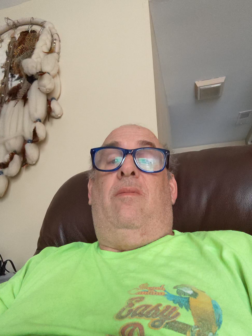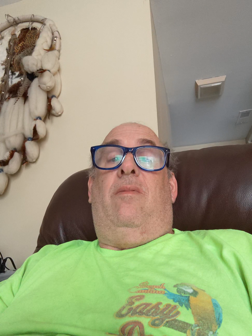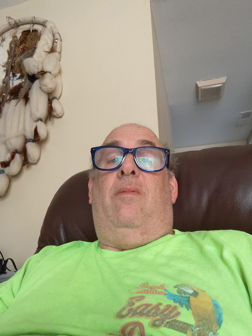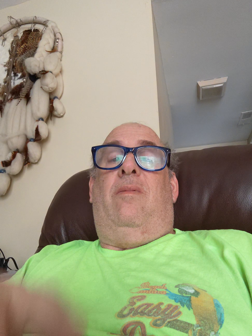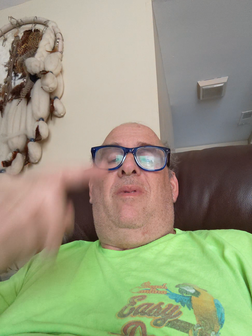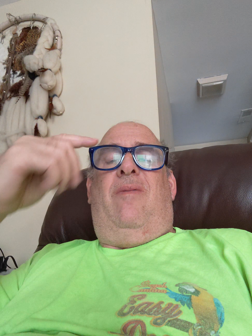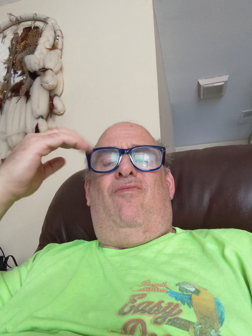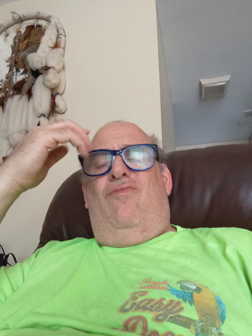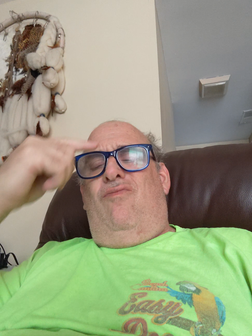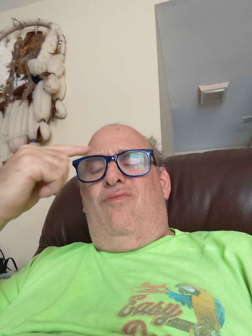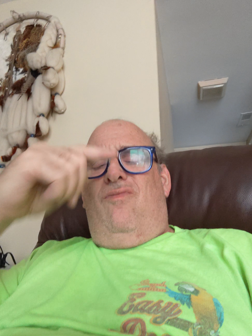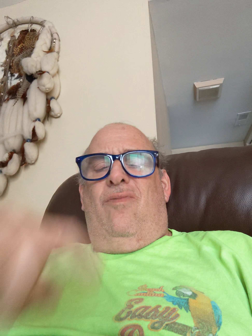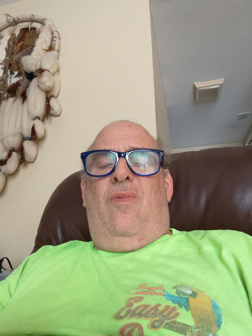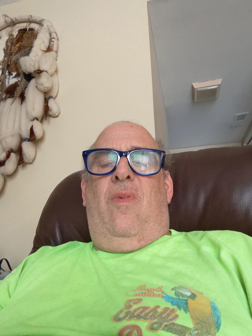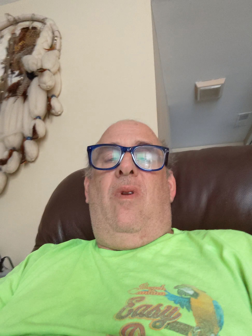think